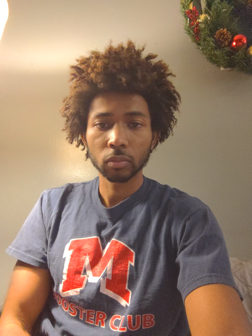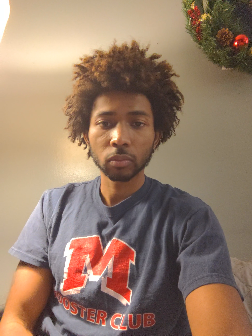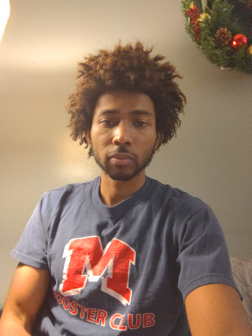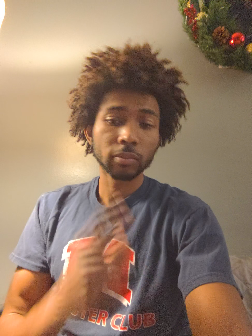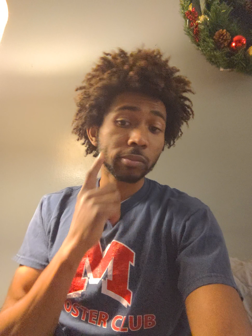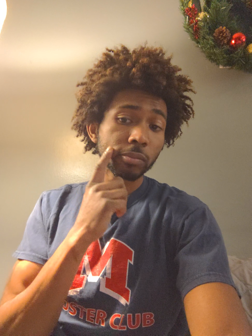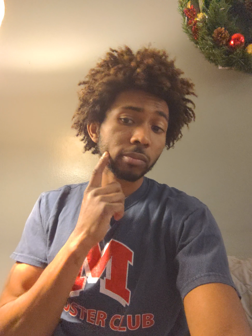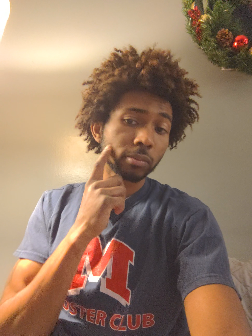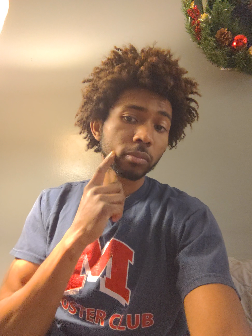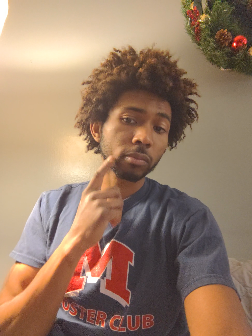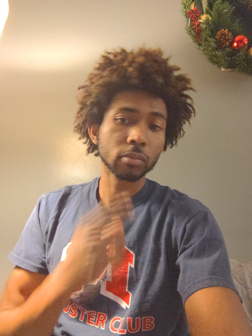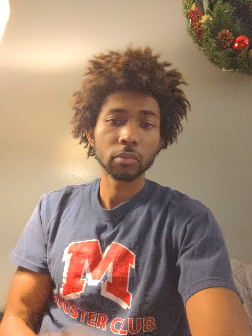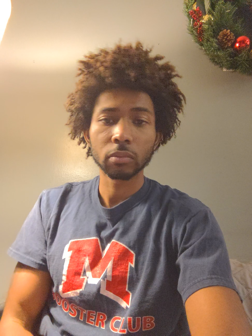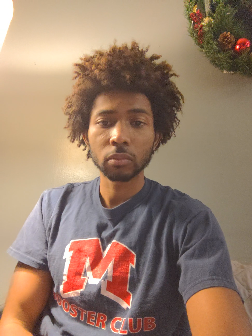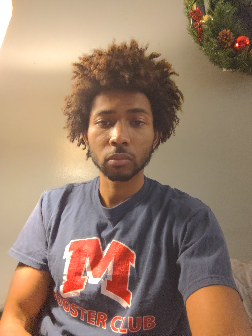cheek